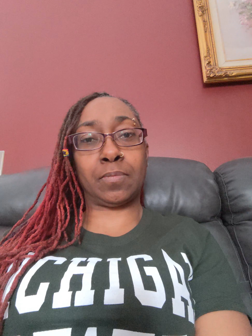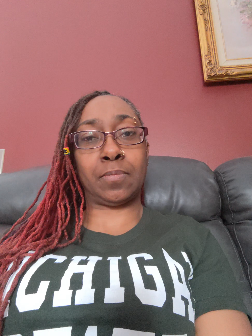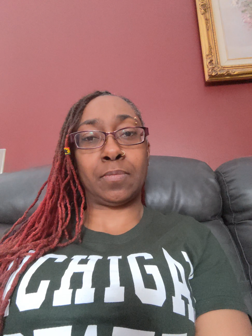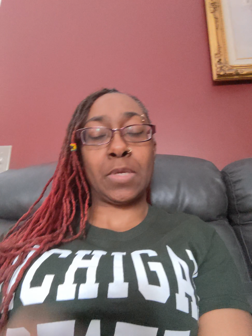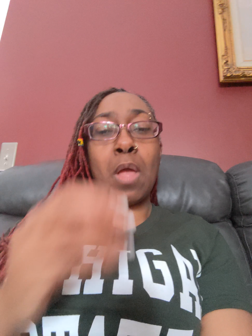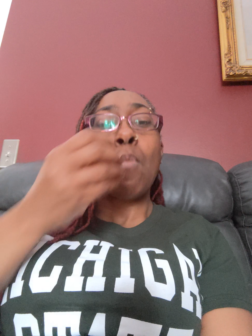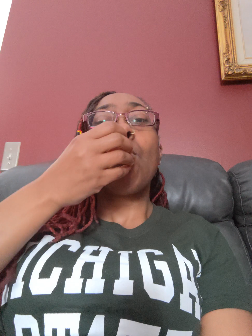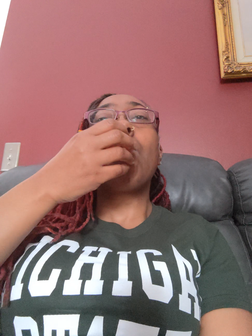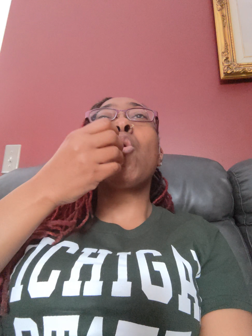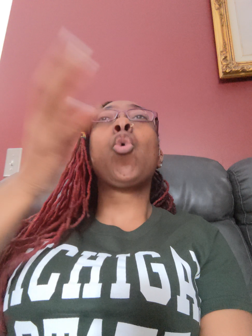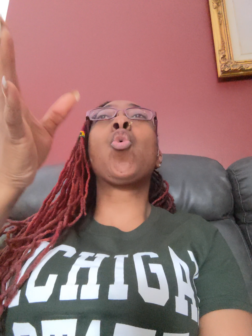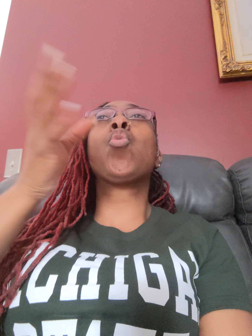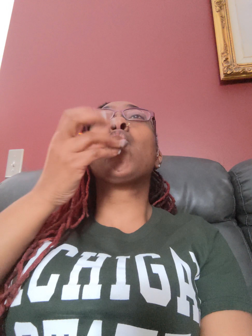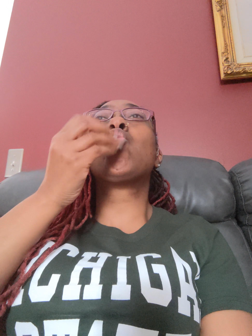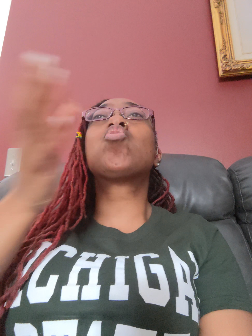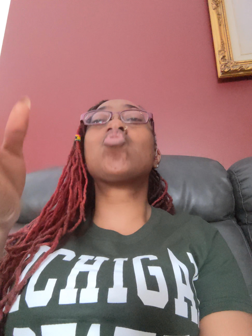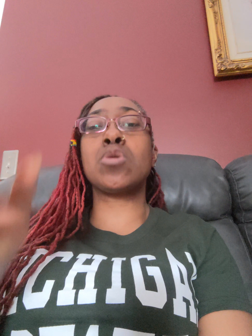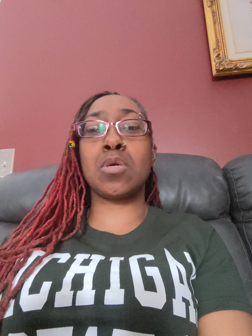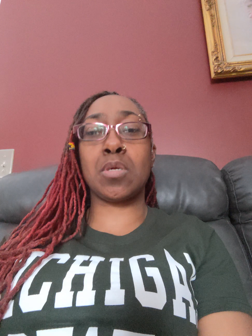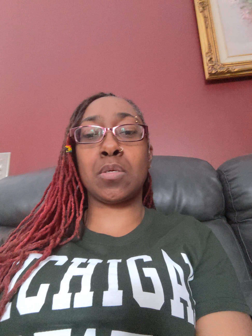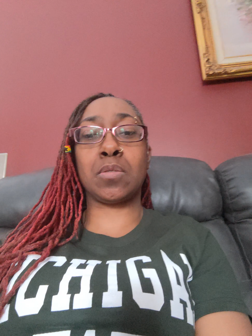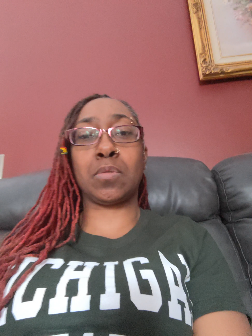blow